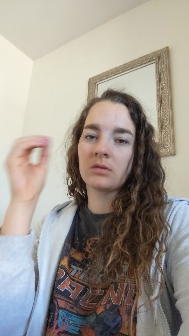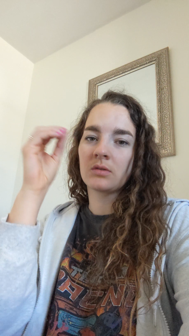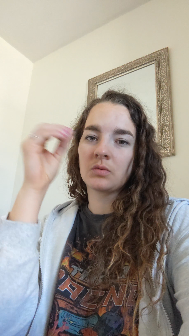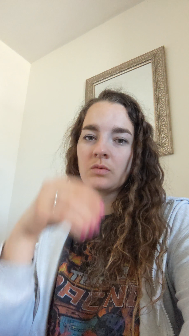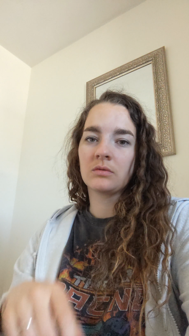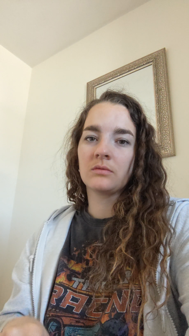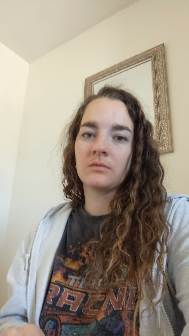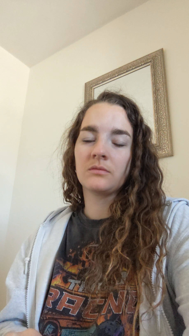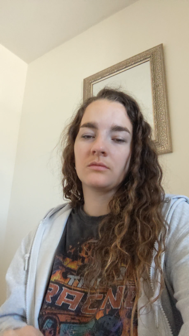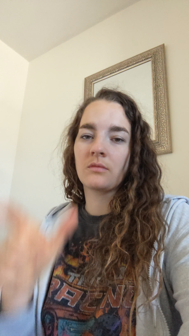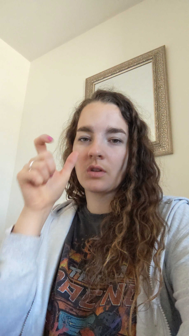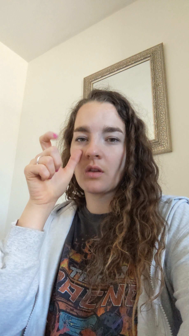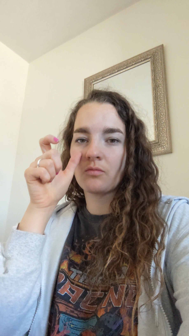camera